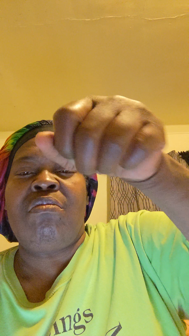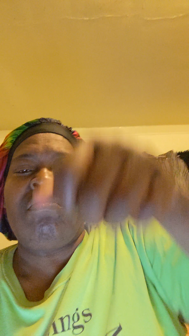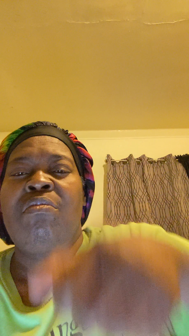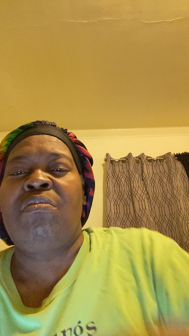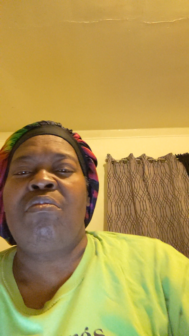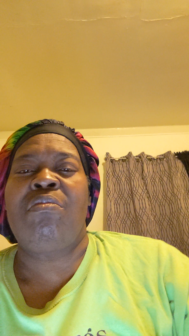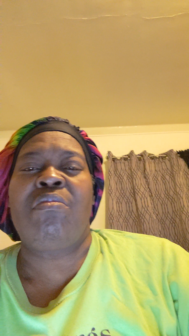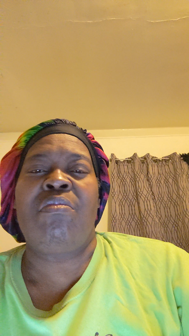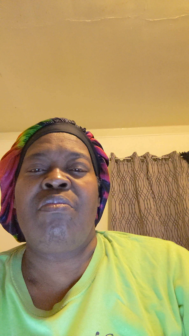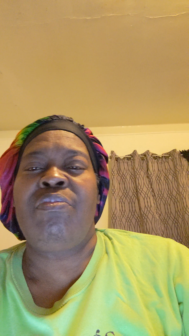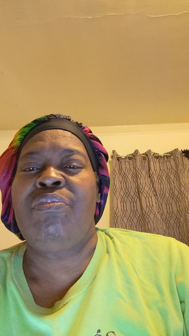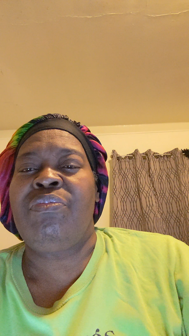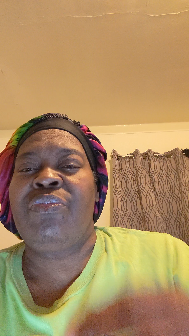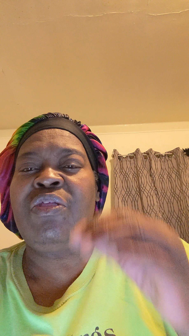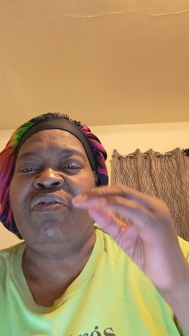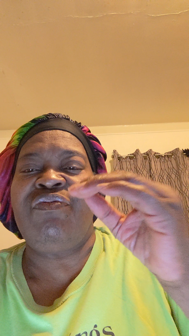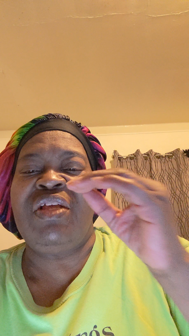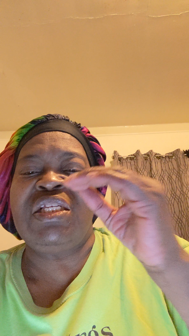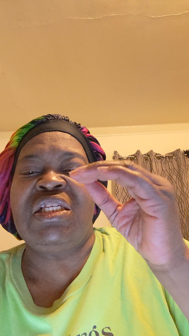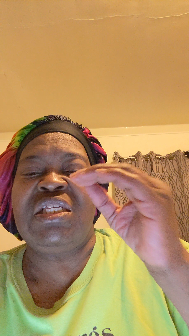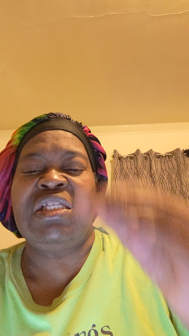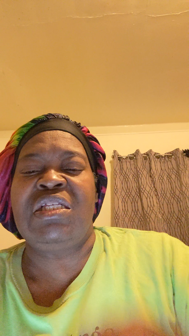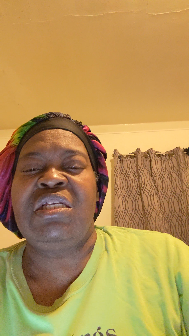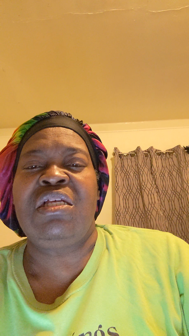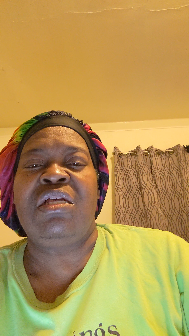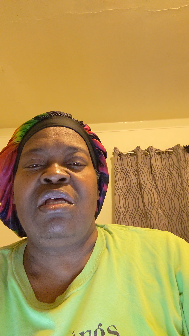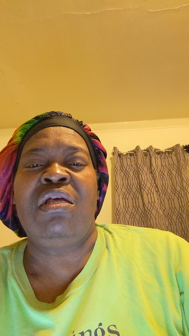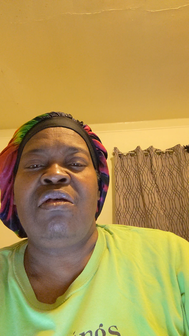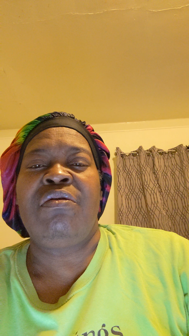fix